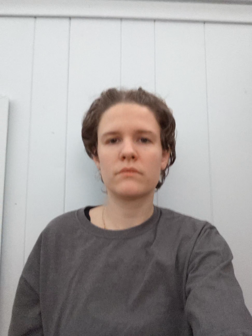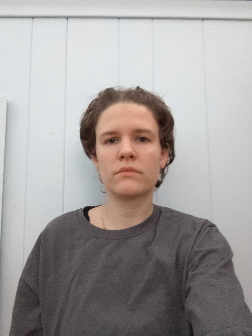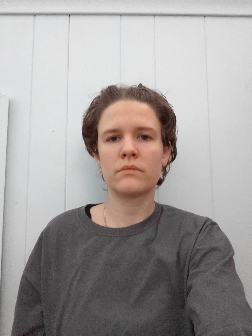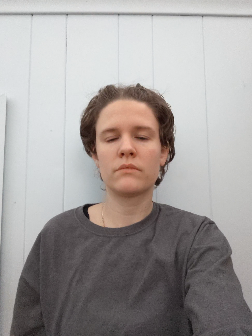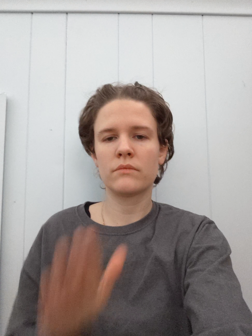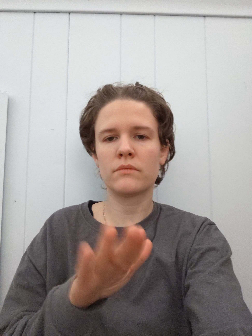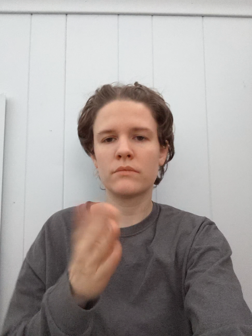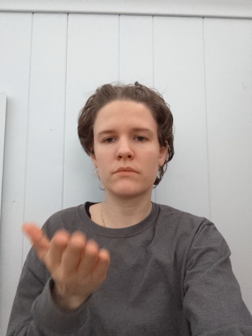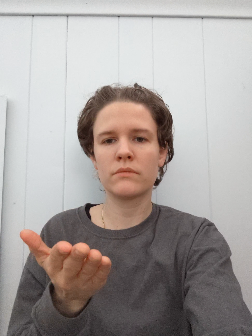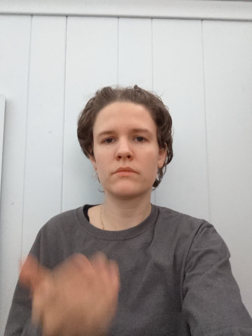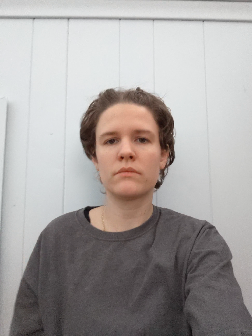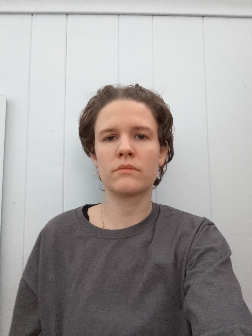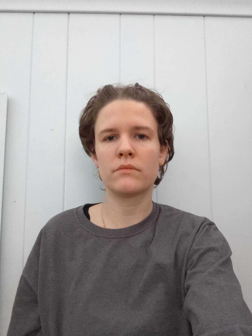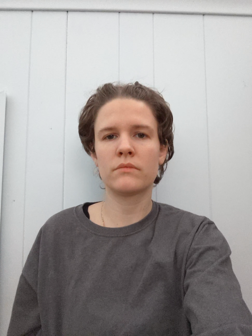book